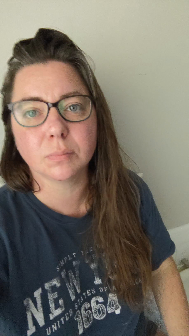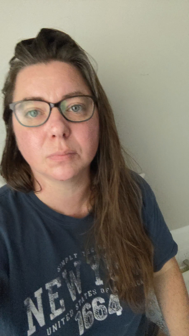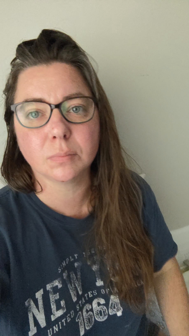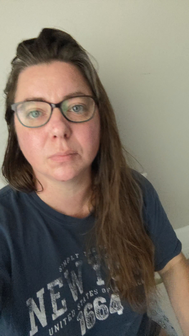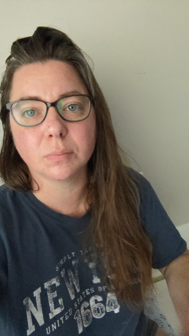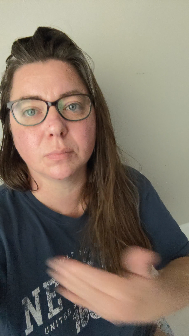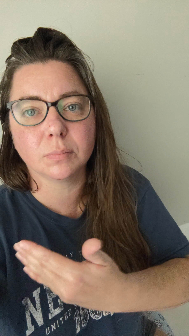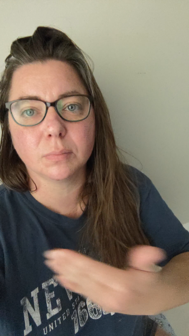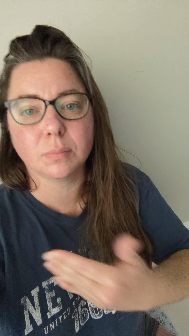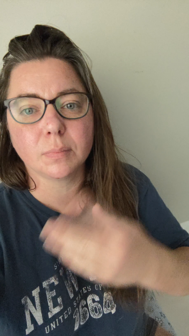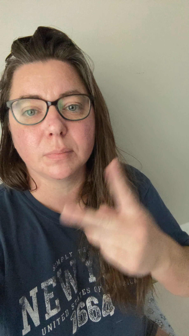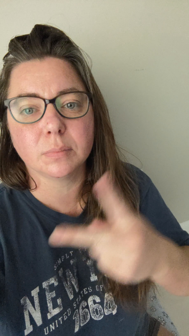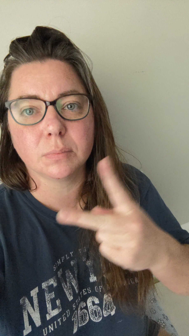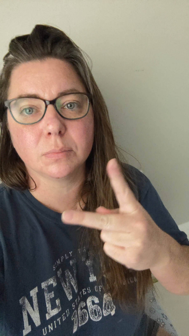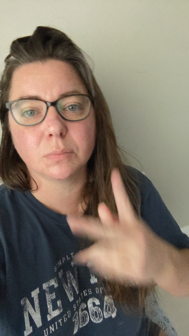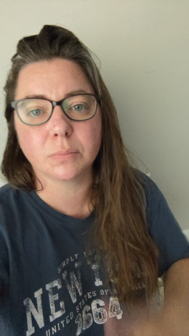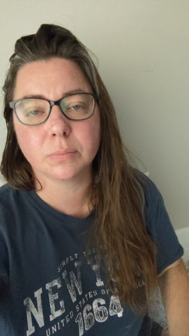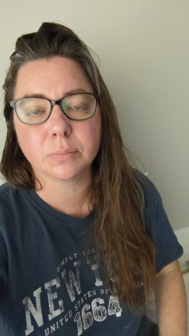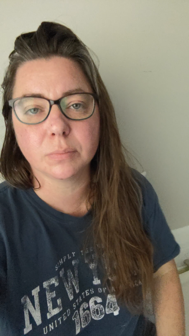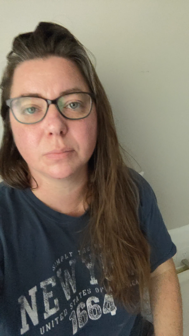babysitter